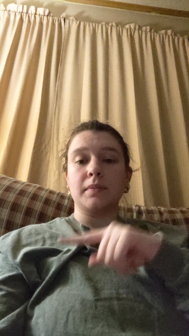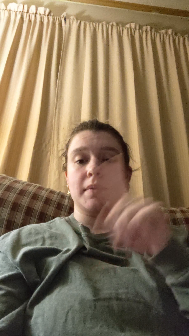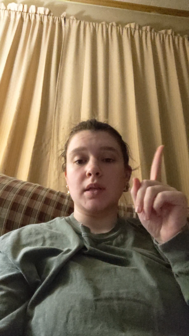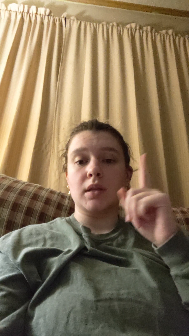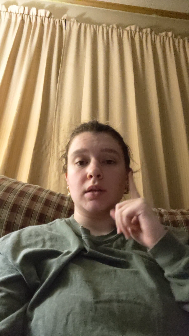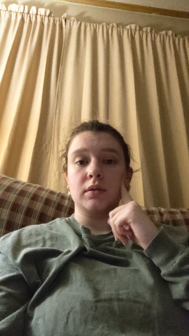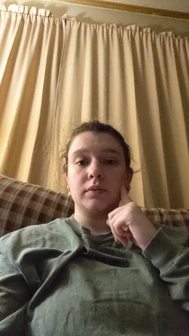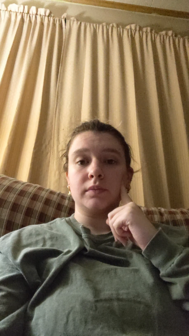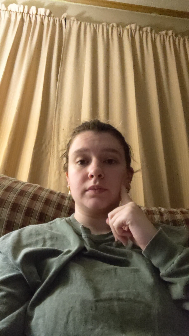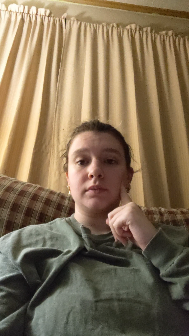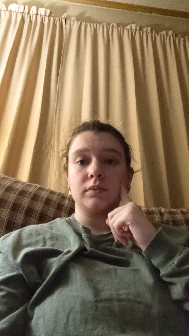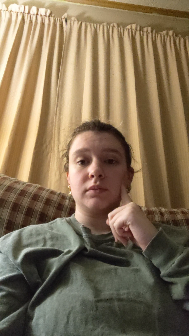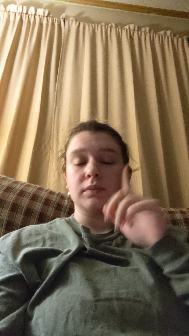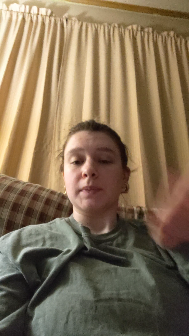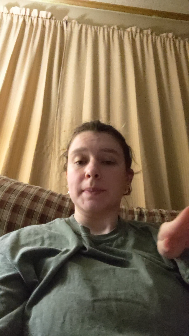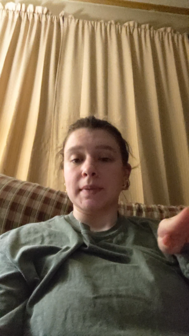penguin